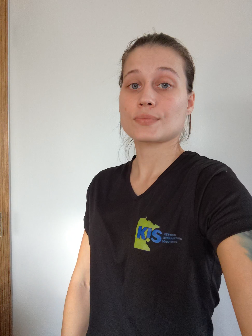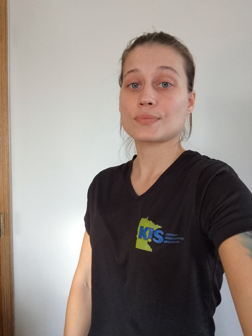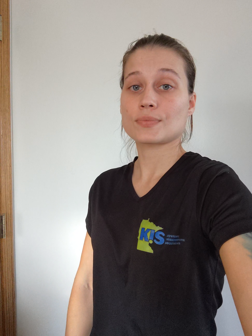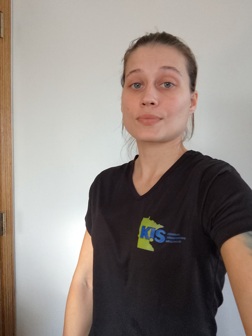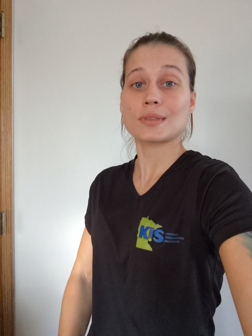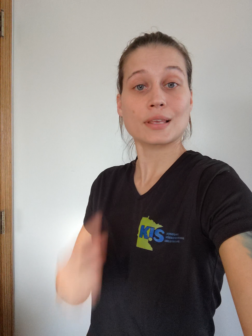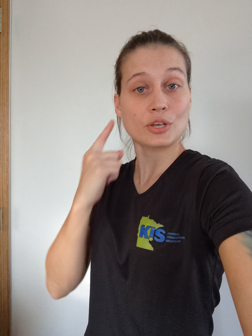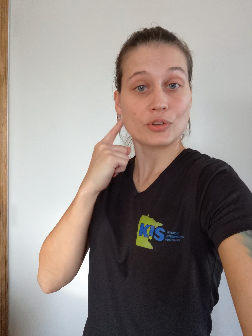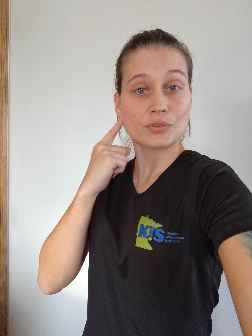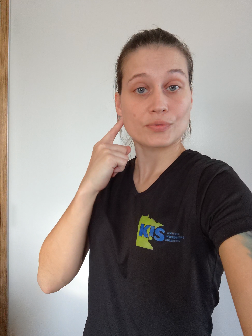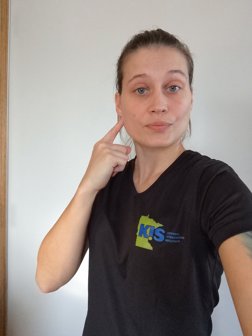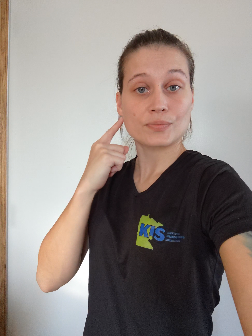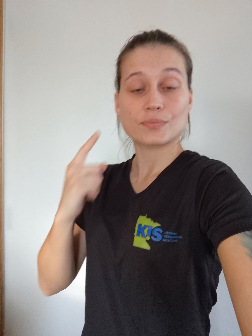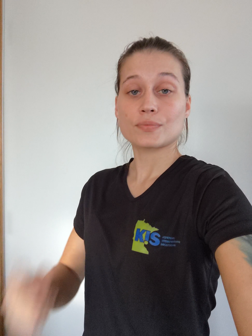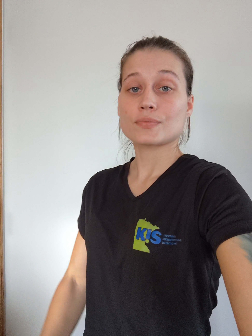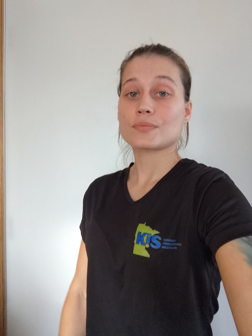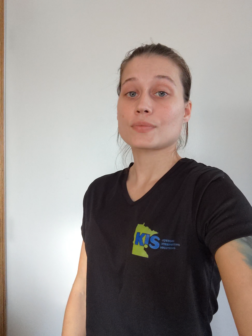ear